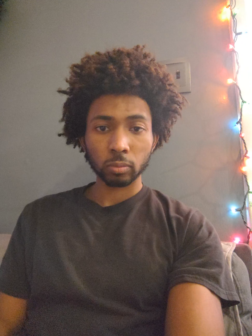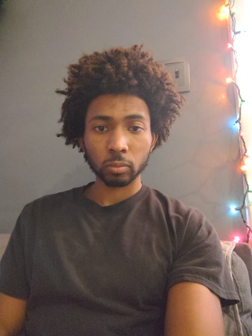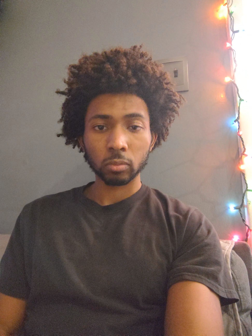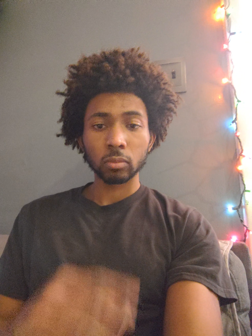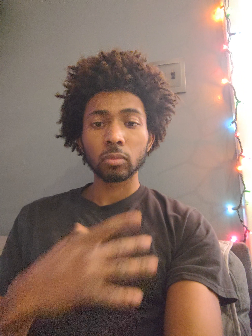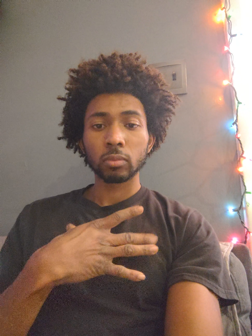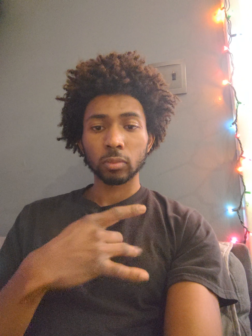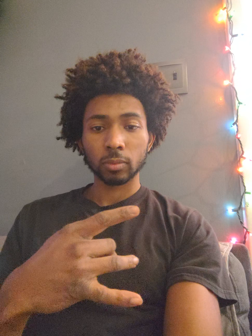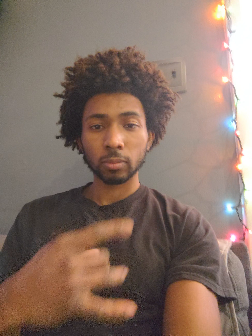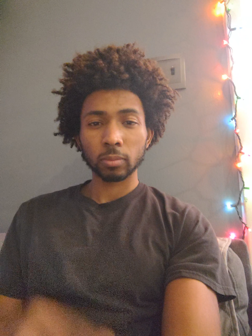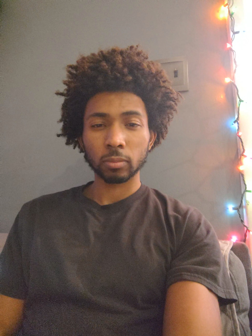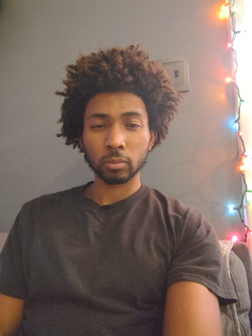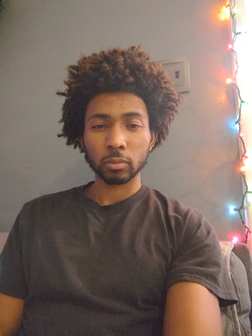like